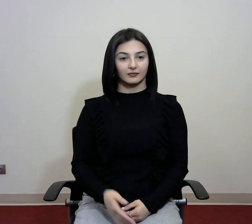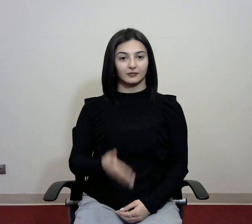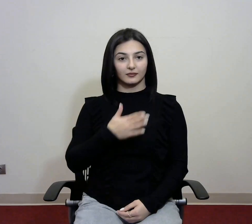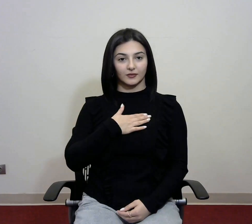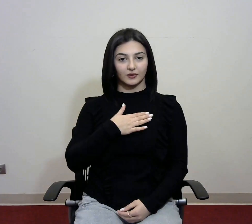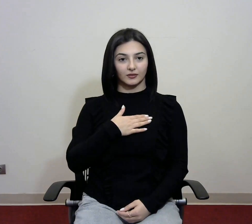mən